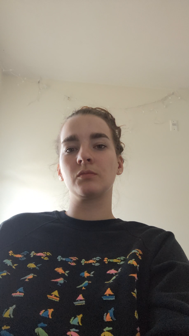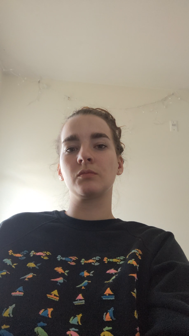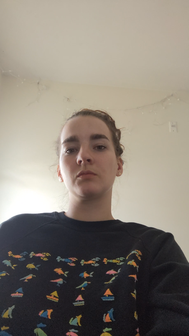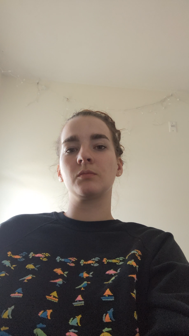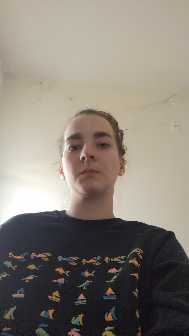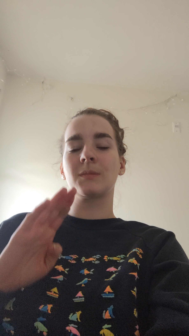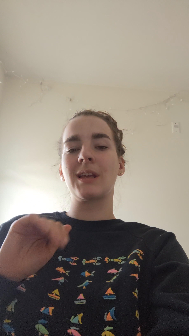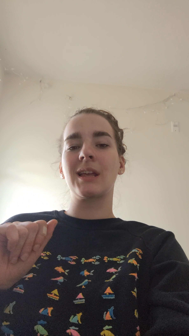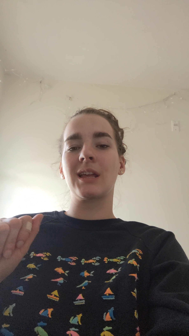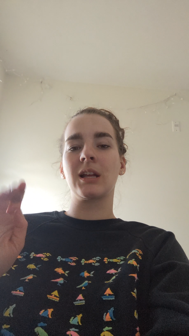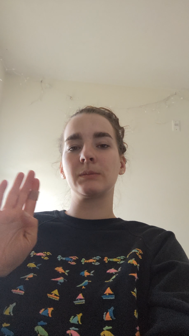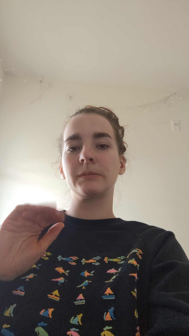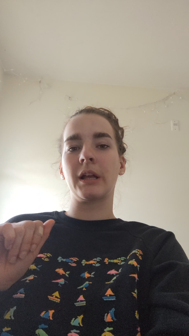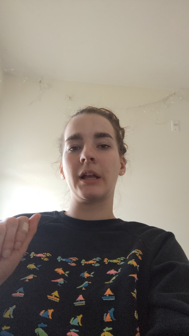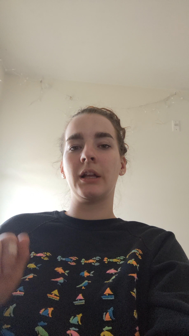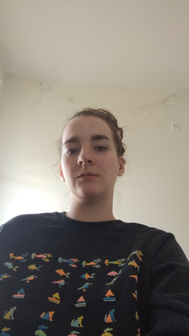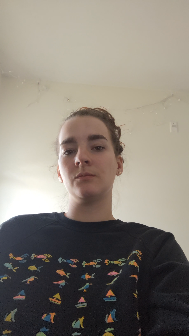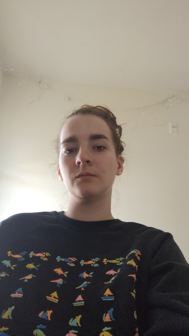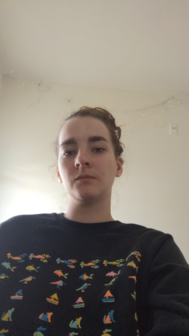baa baa